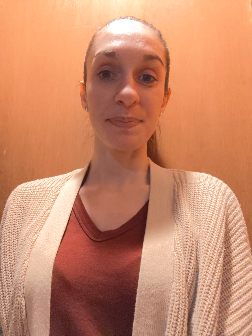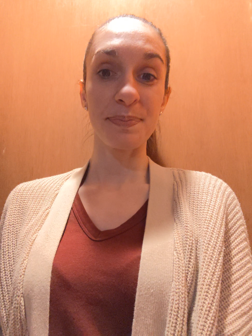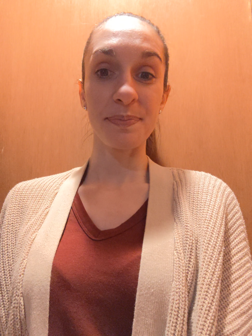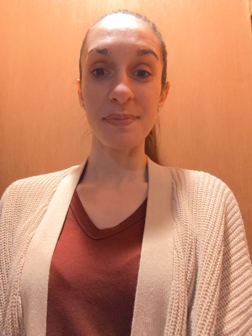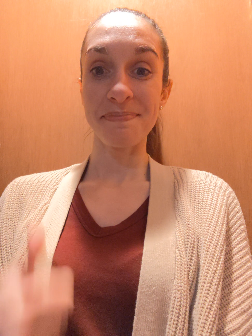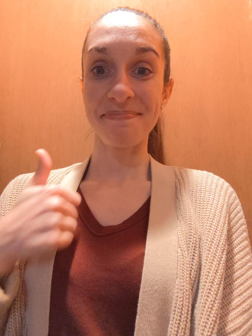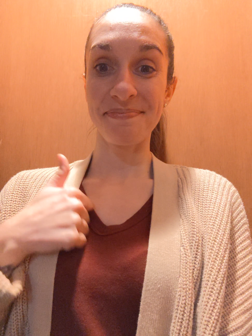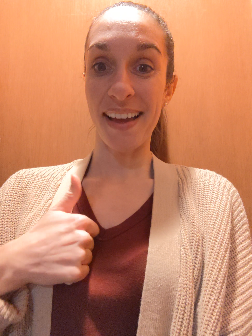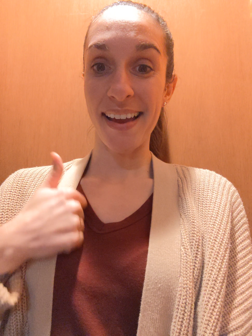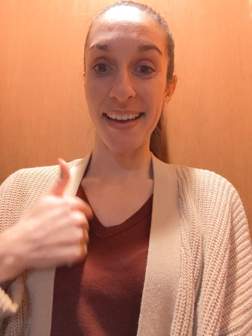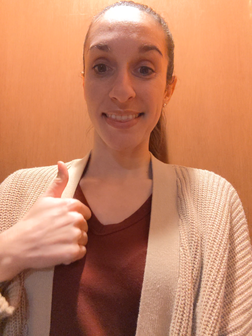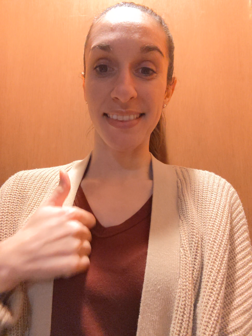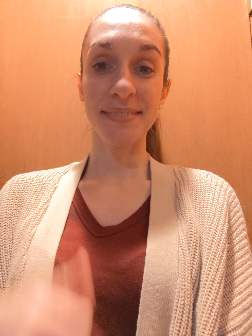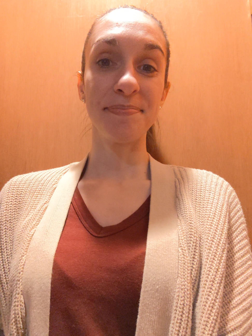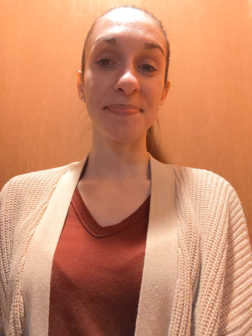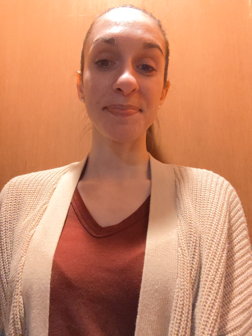bath